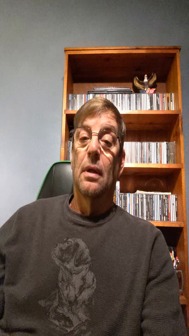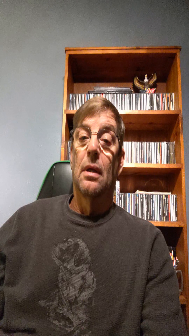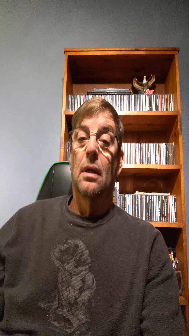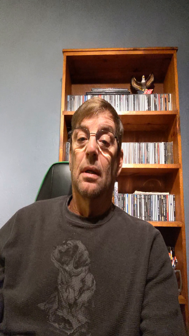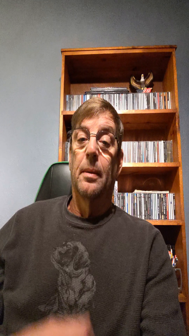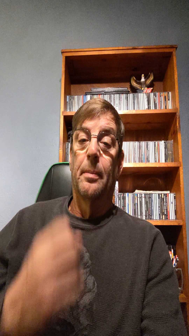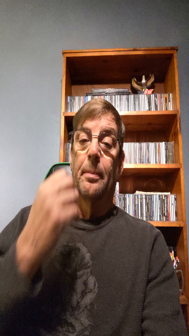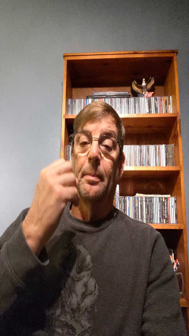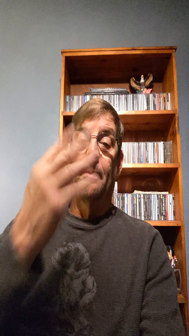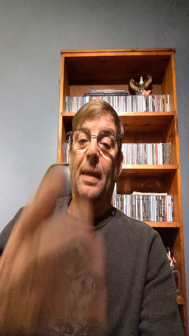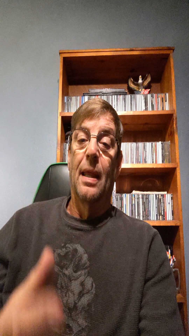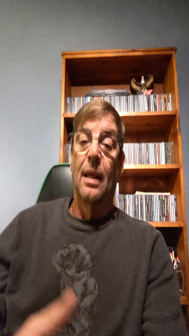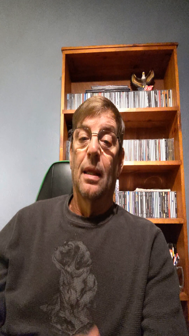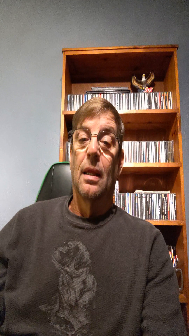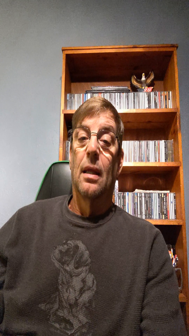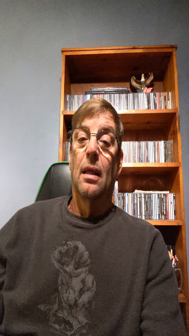many